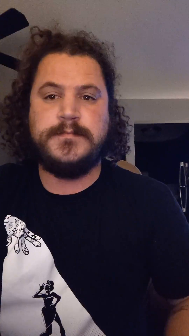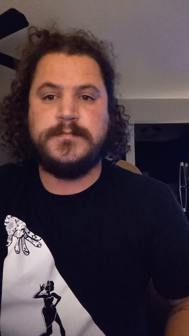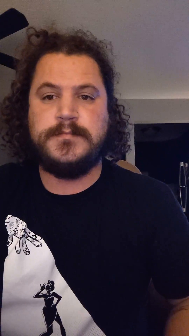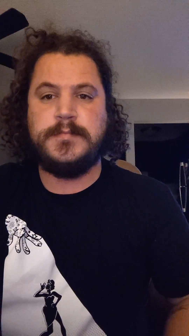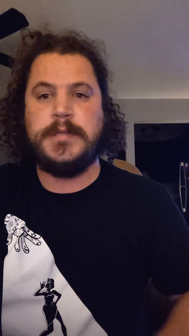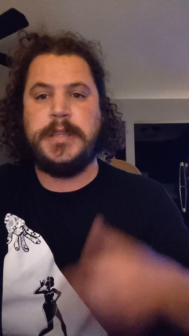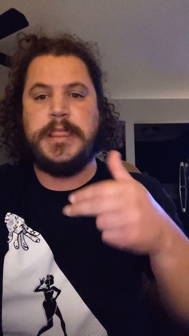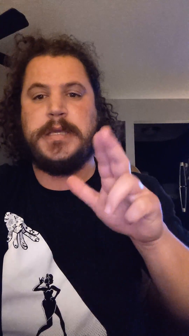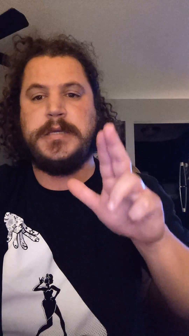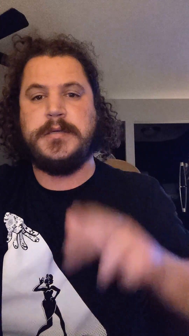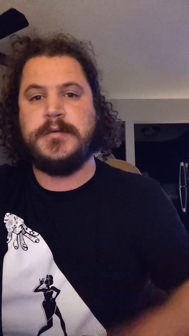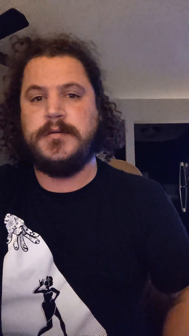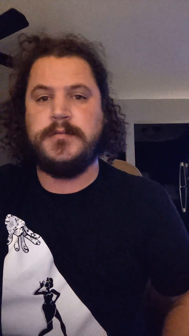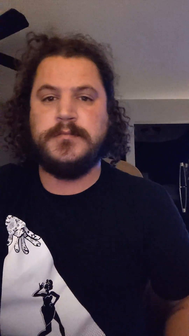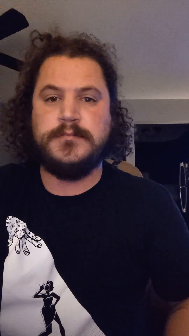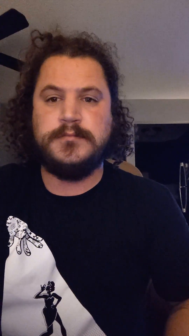lick